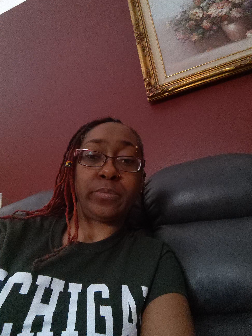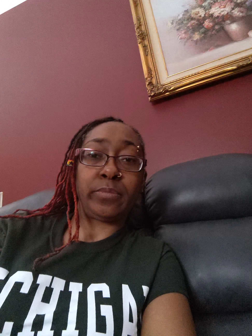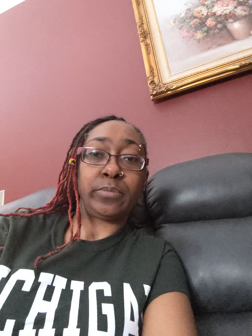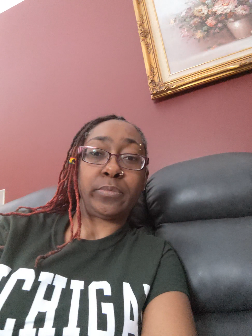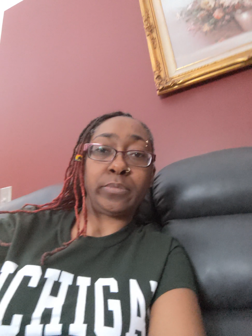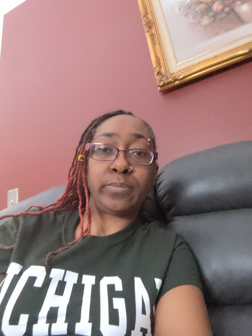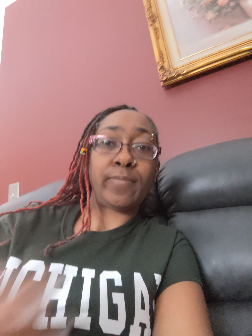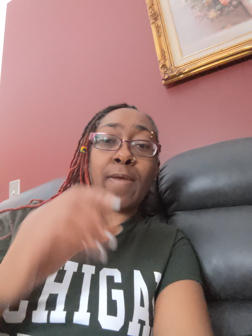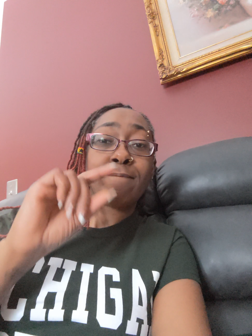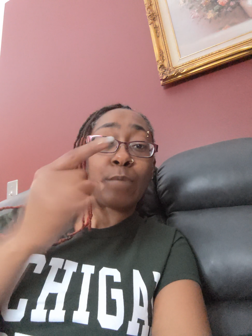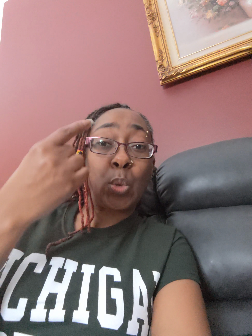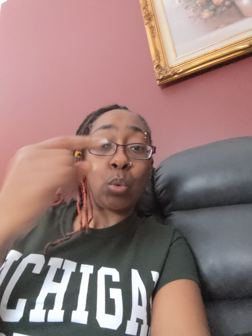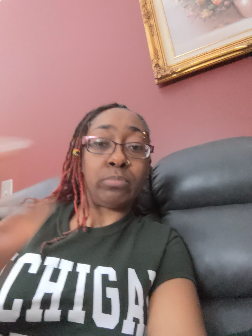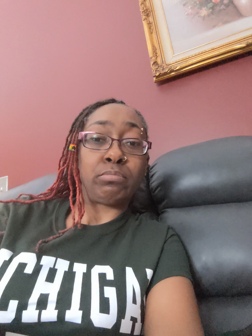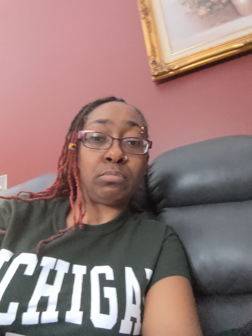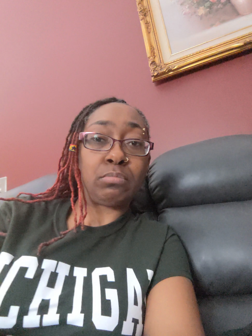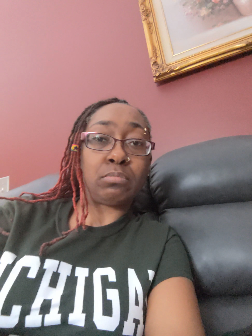first